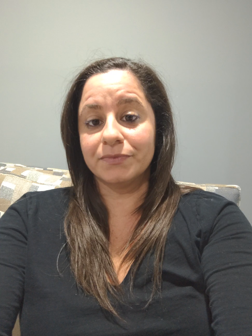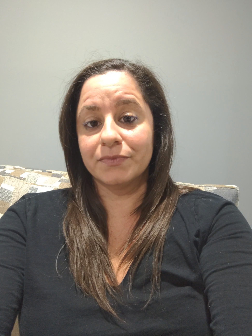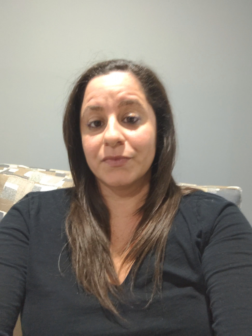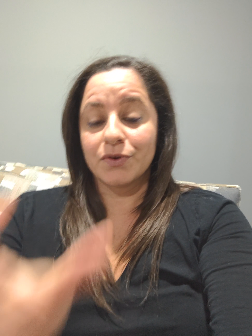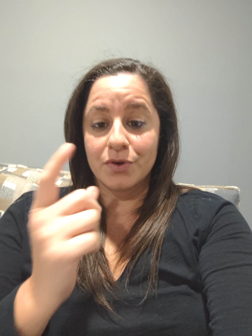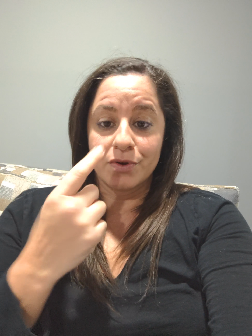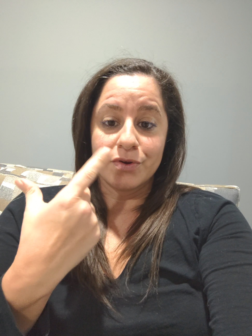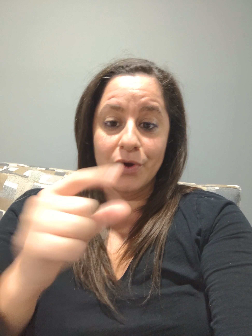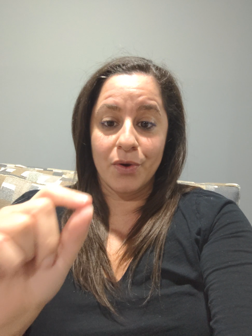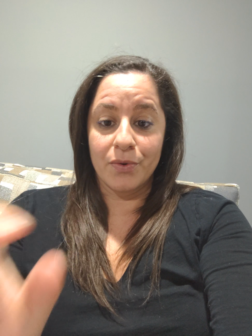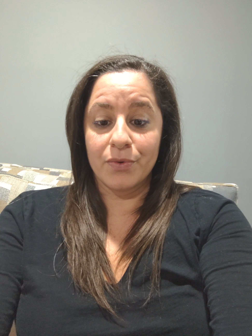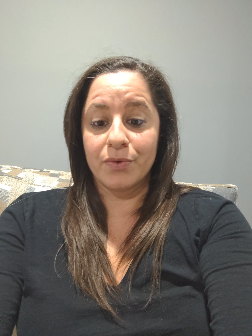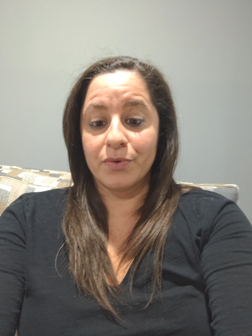go